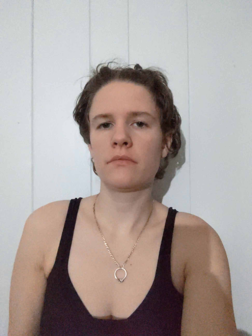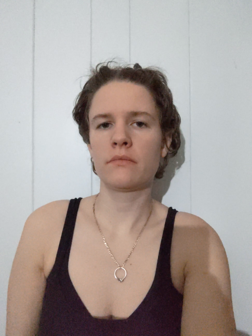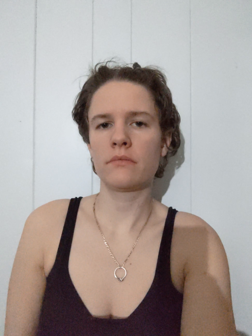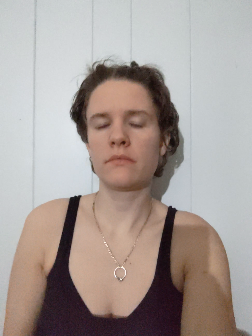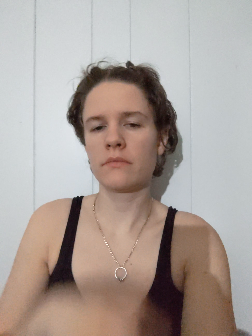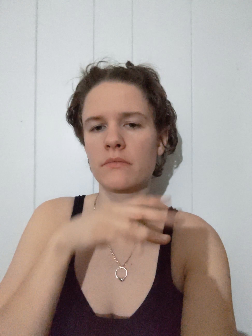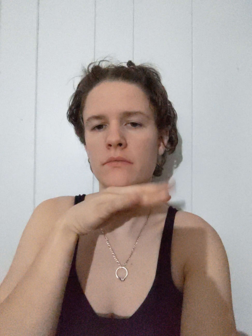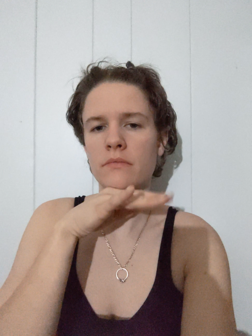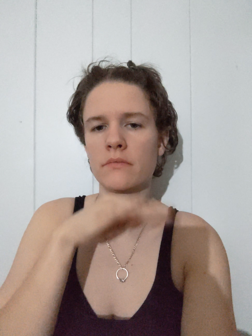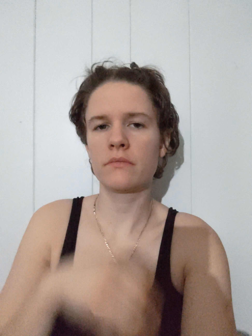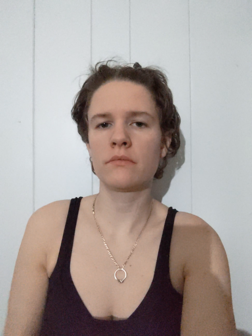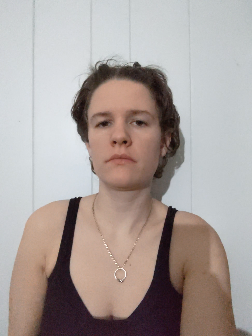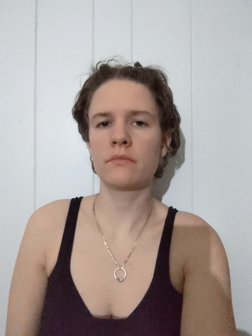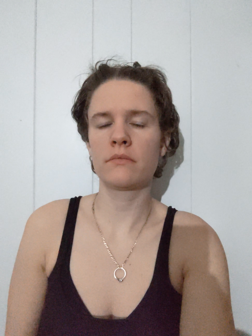dirty